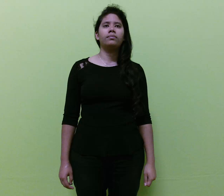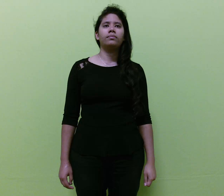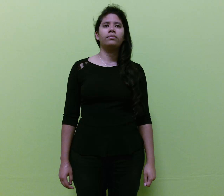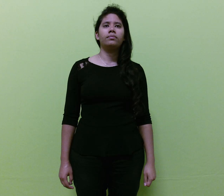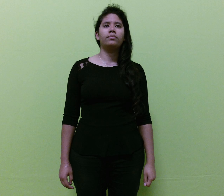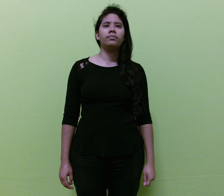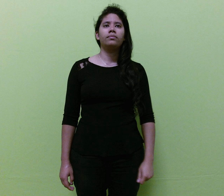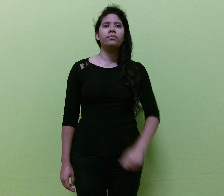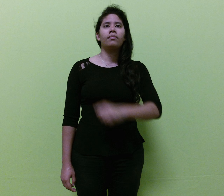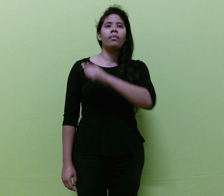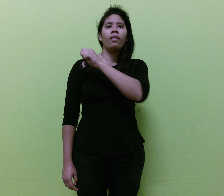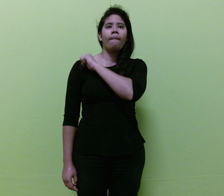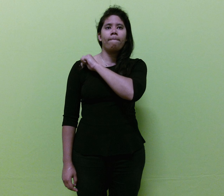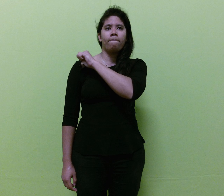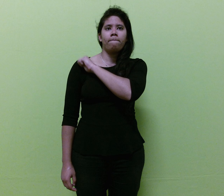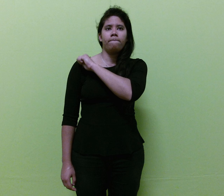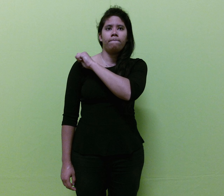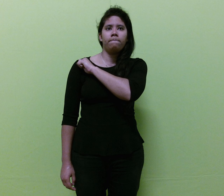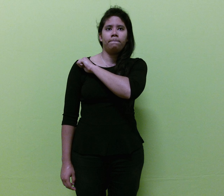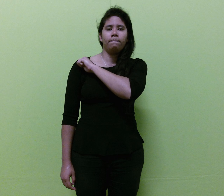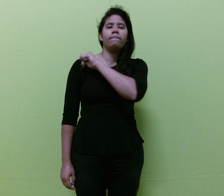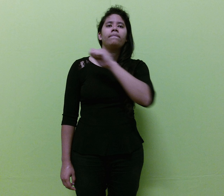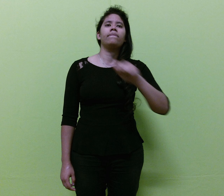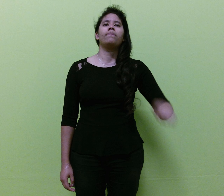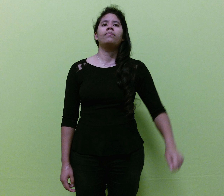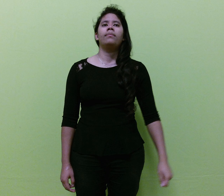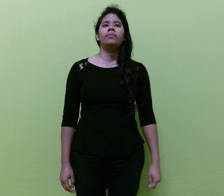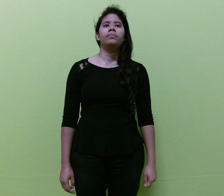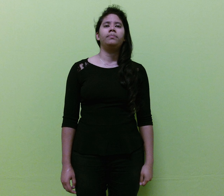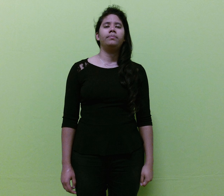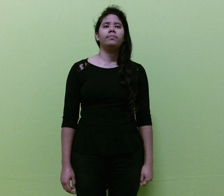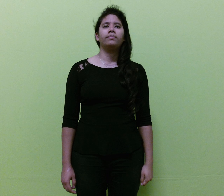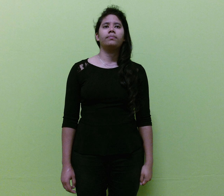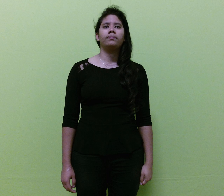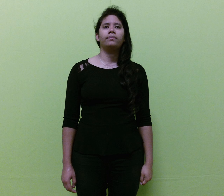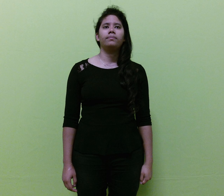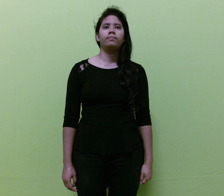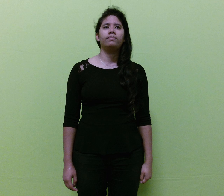aluno